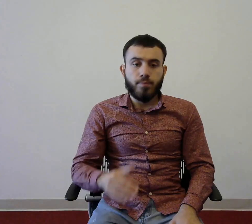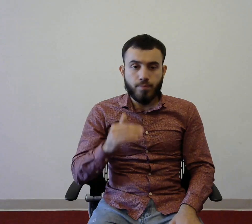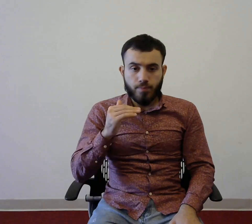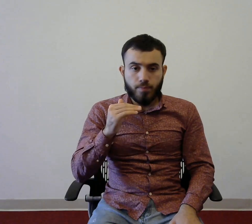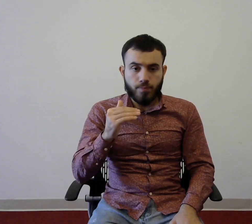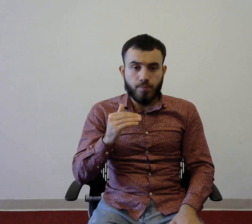sizin